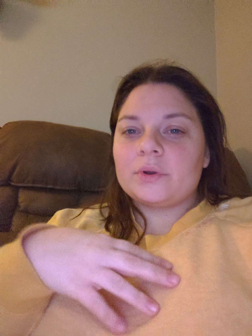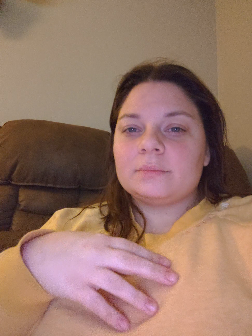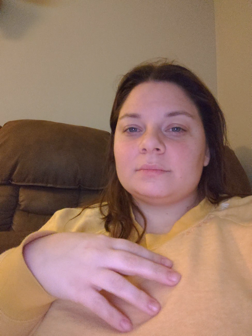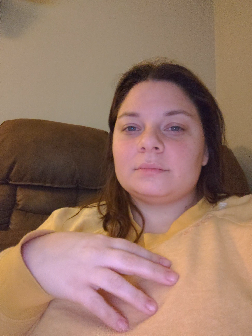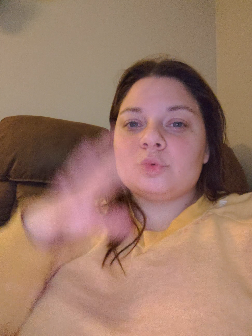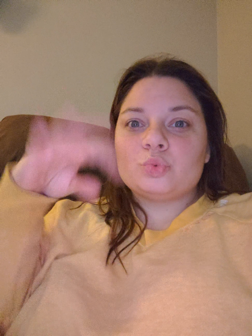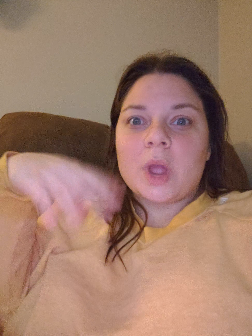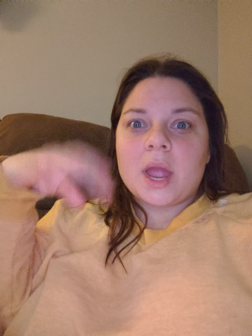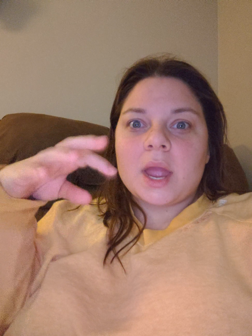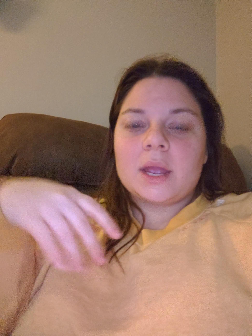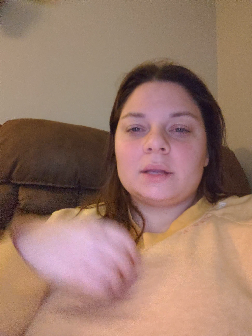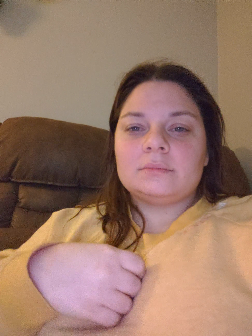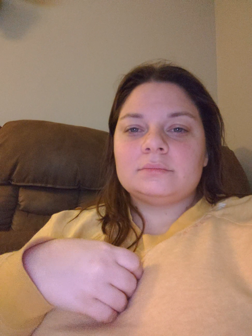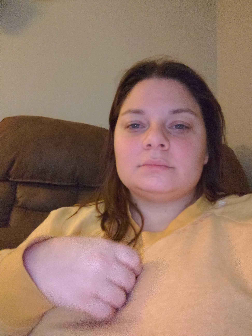rain